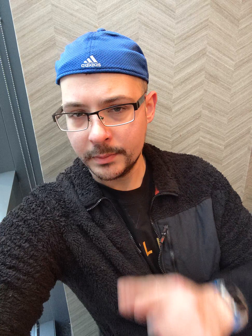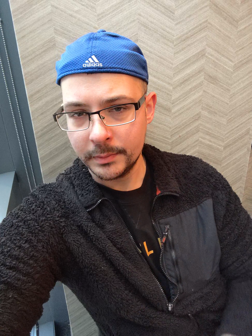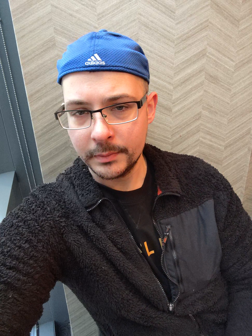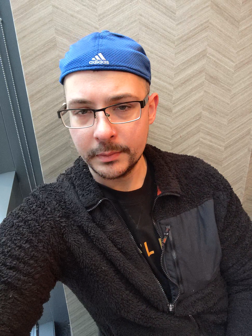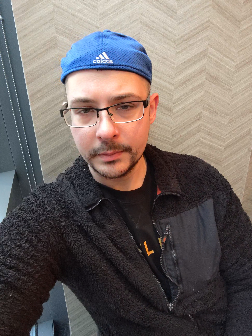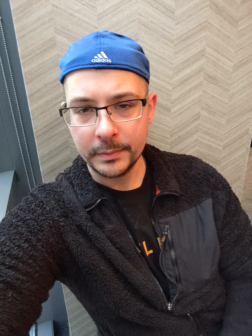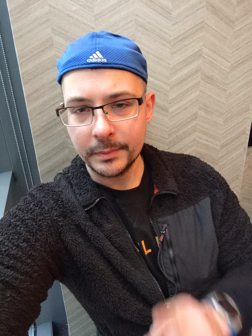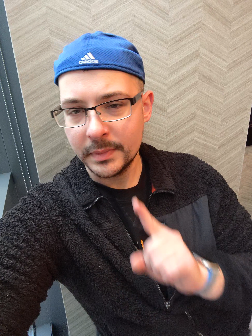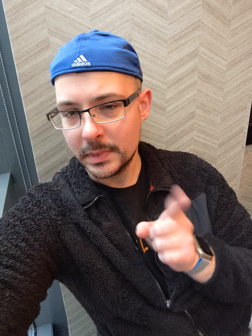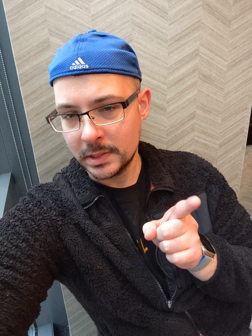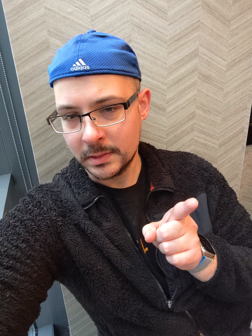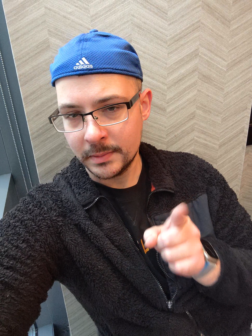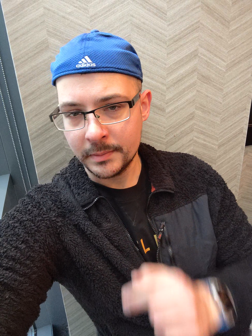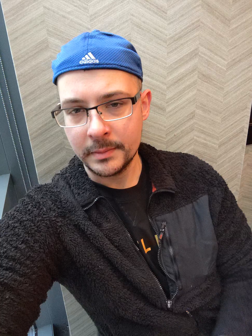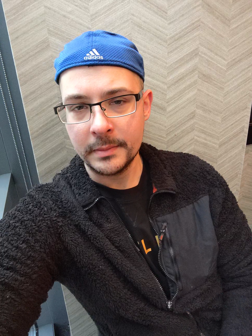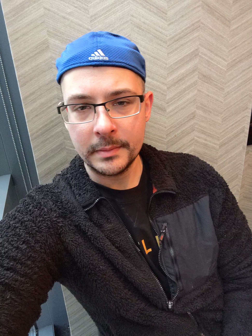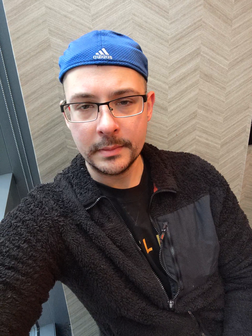he/she/it